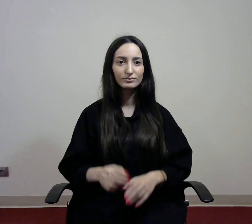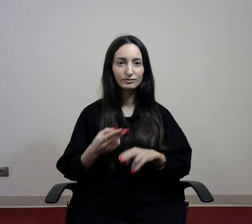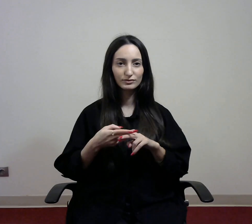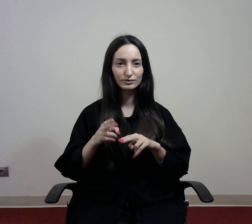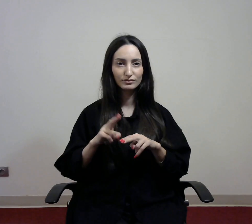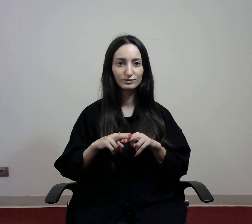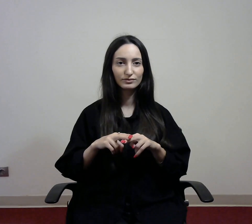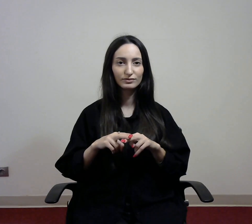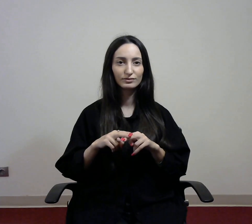bu